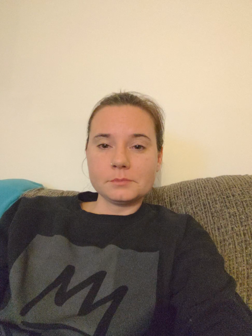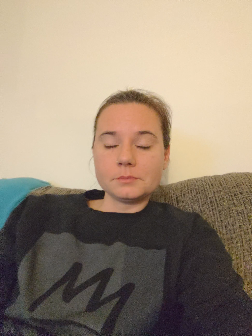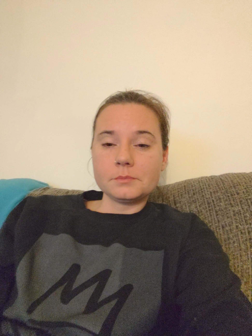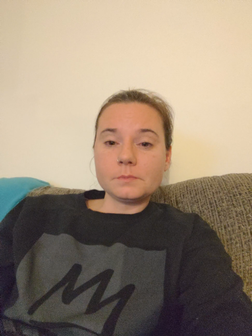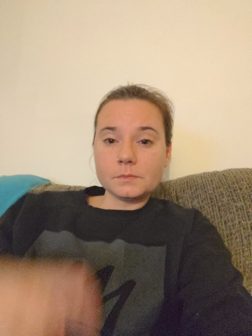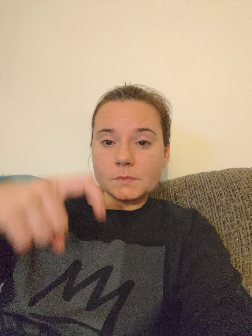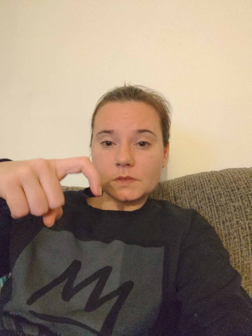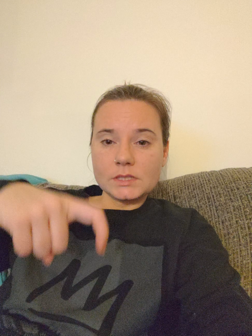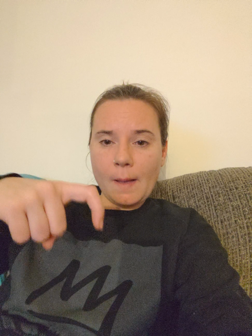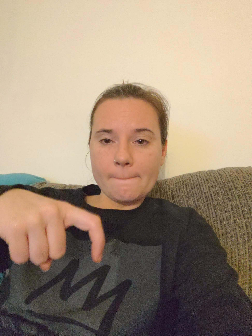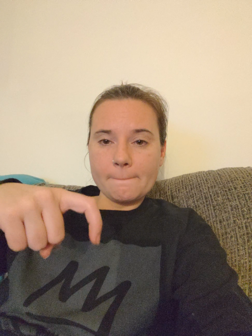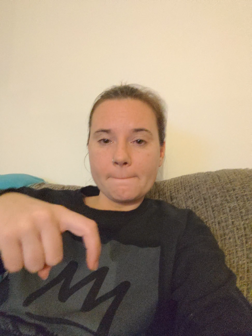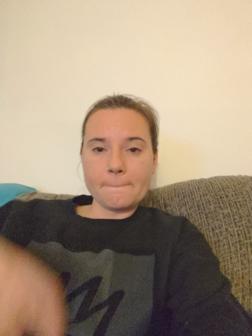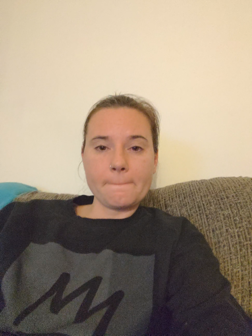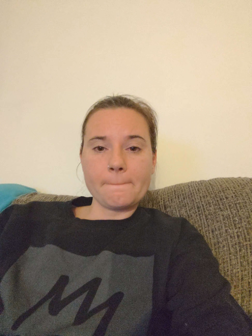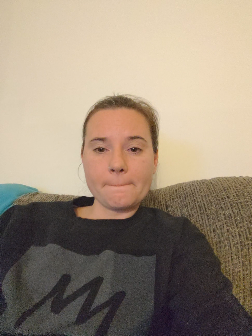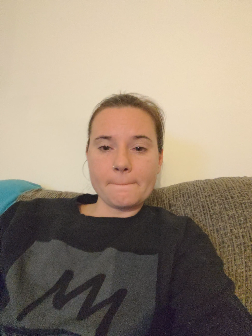time